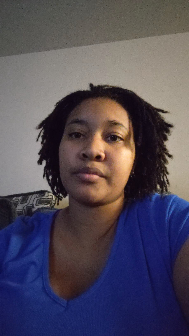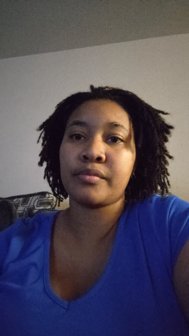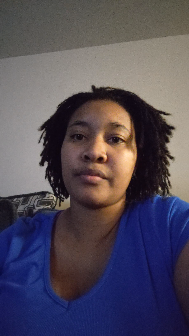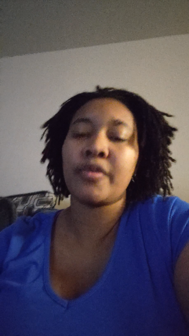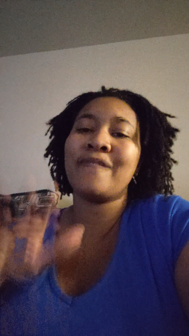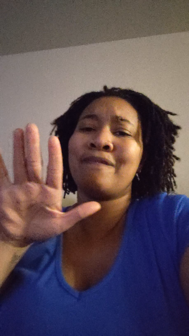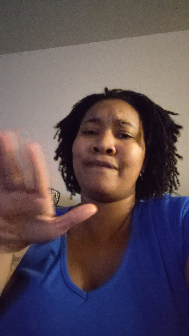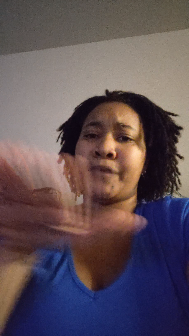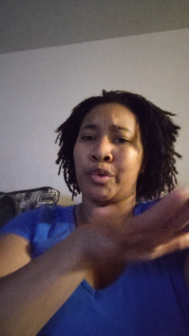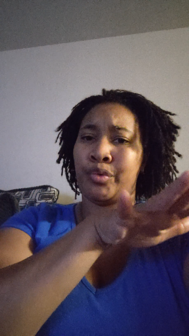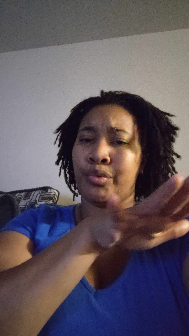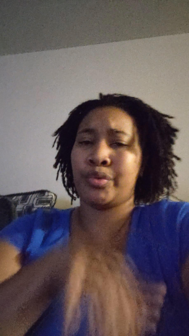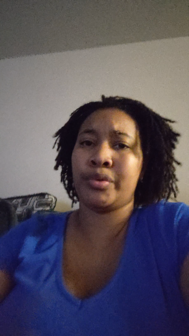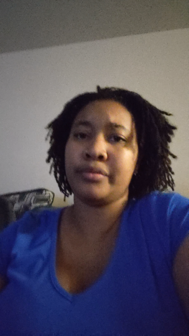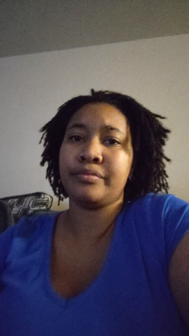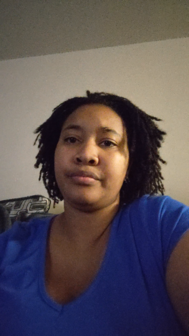full